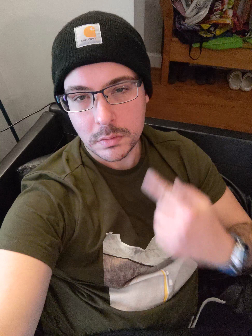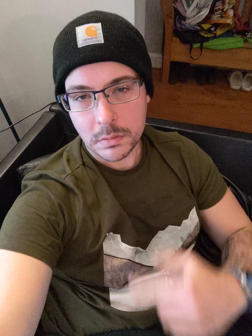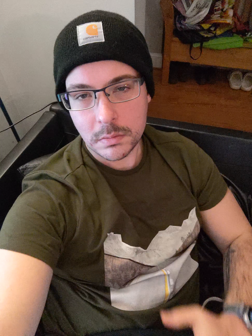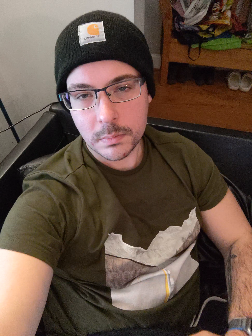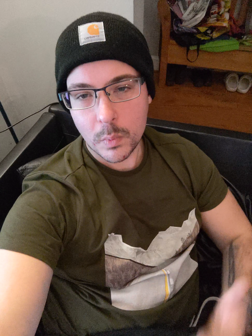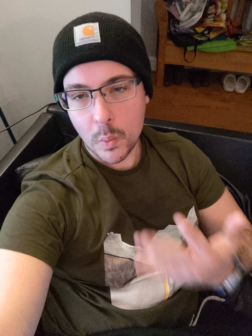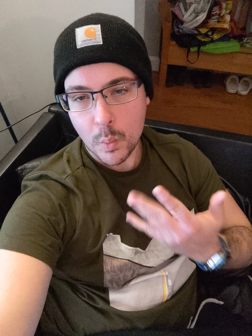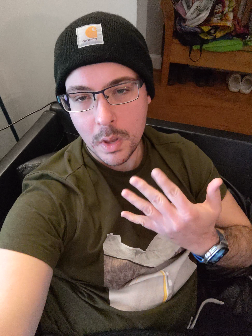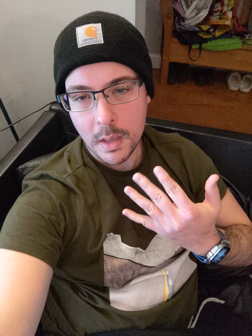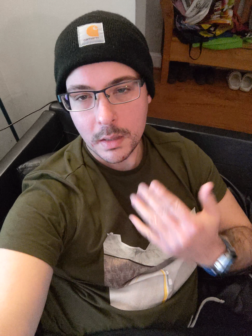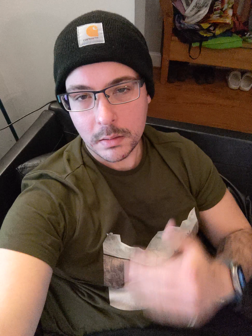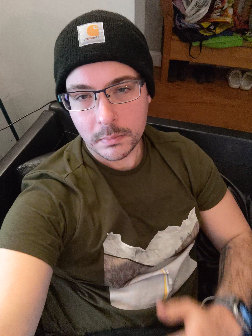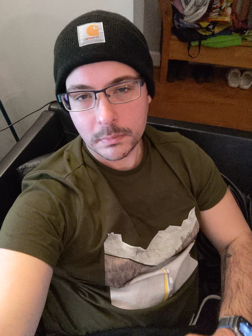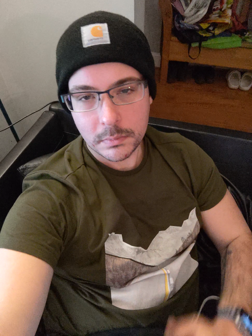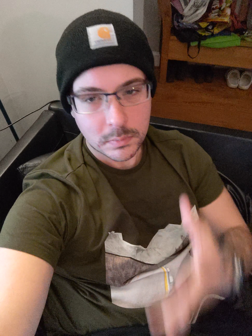wait